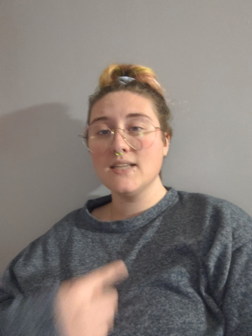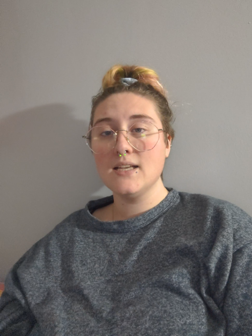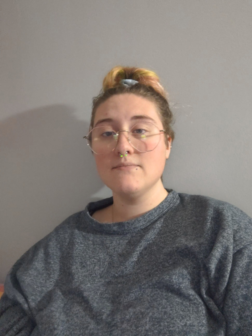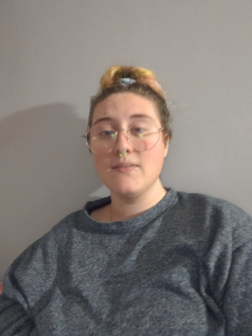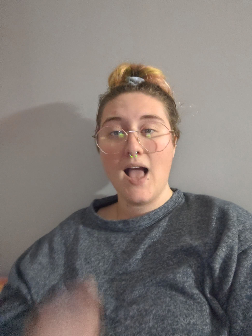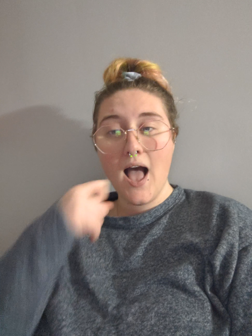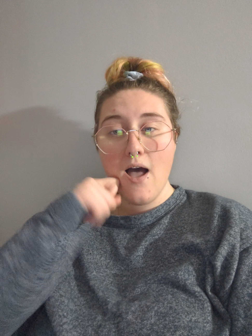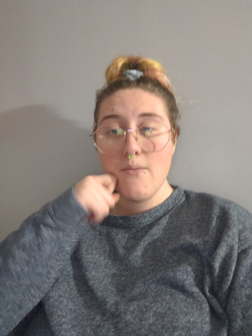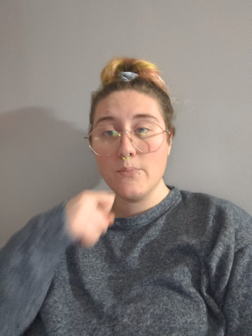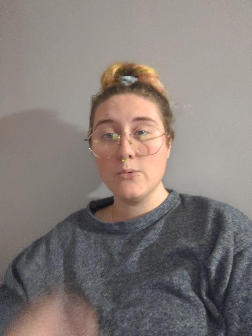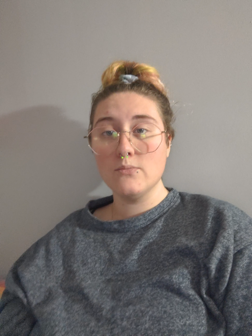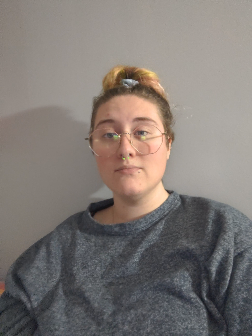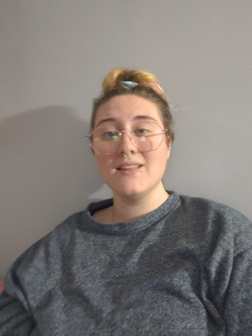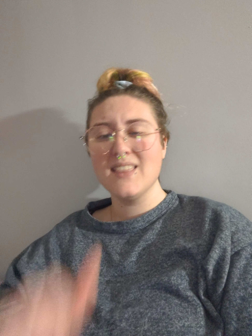apple